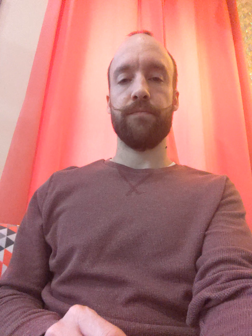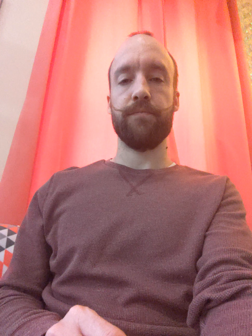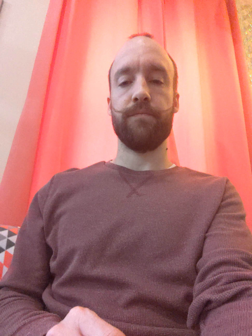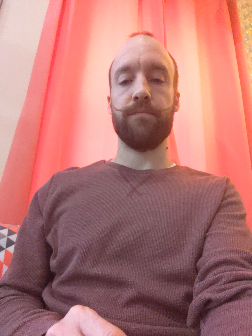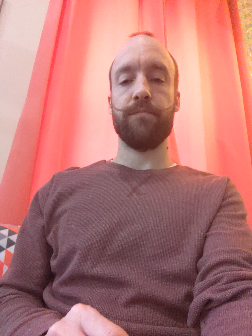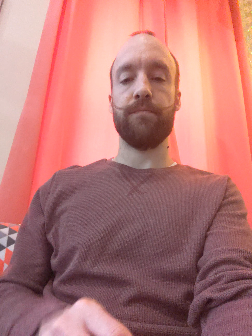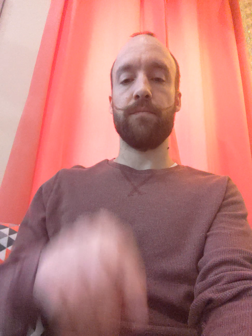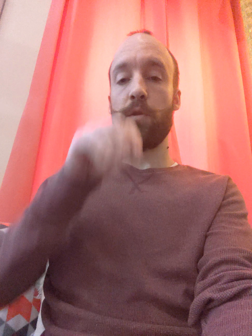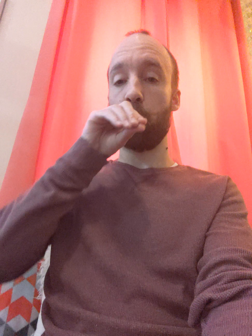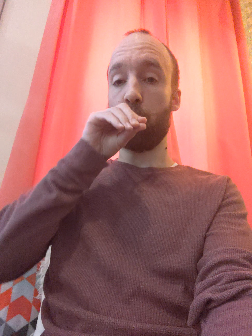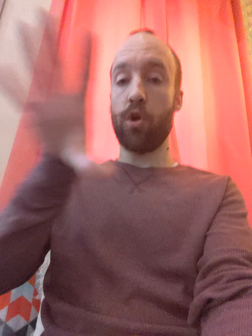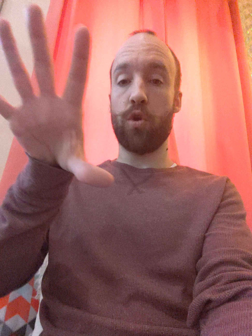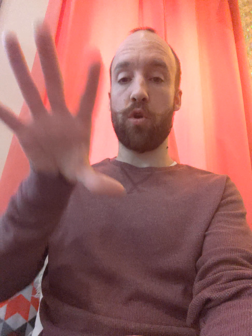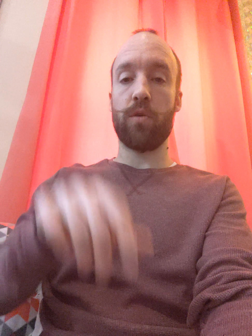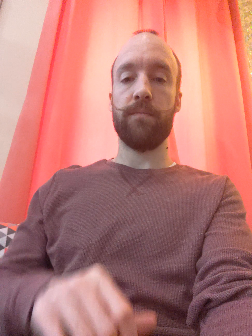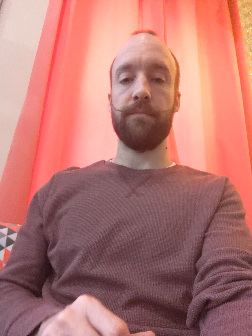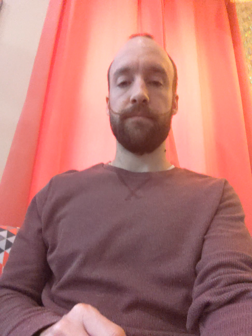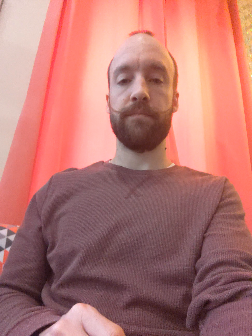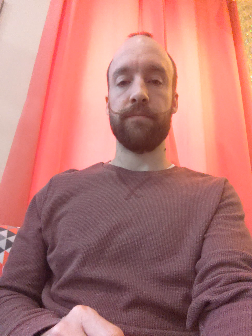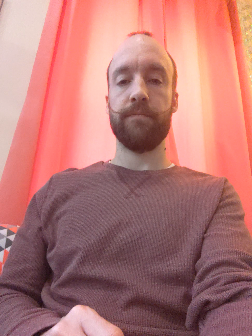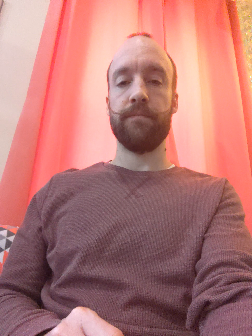blow